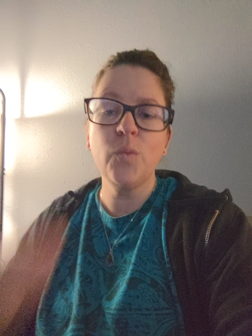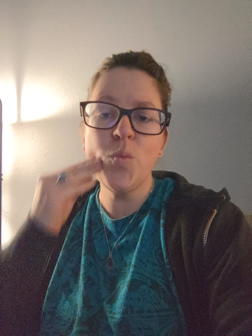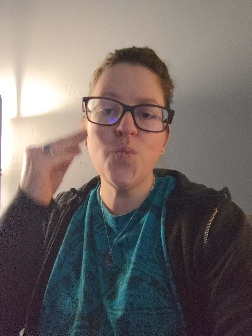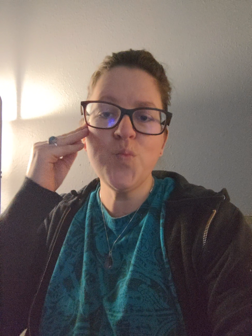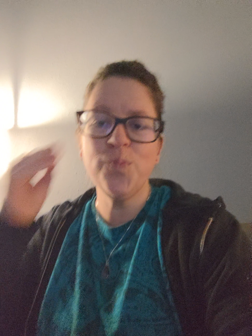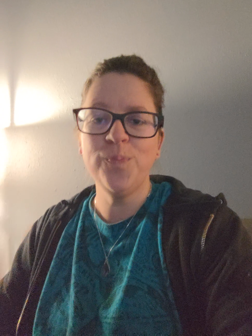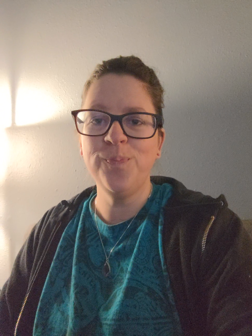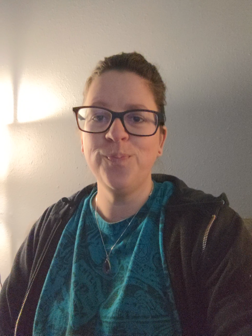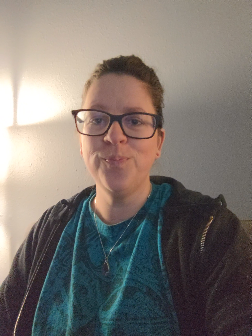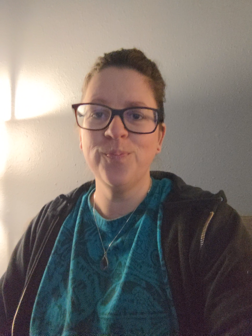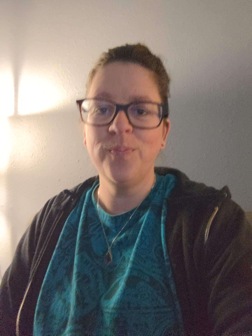home